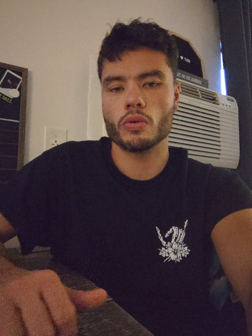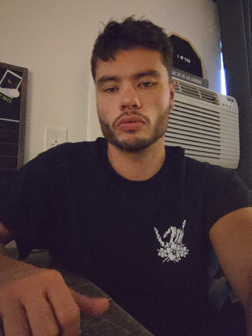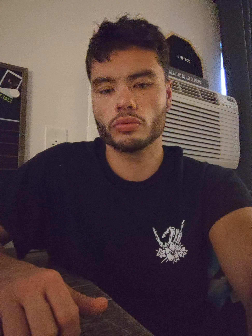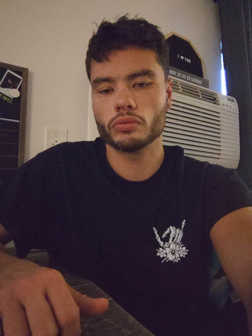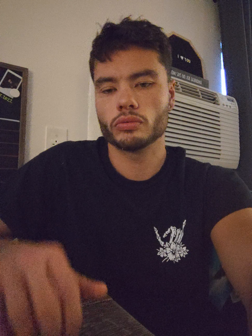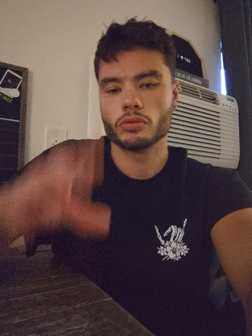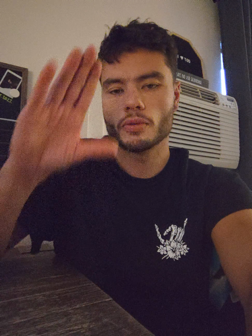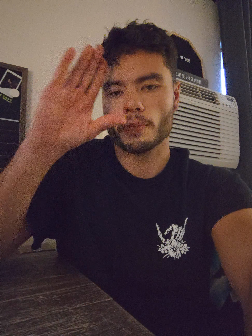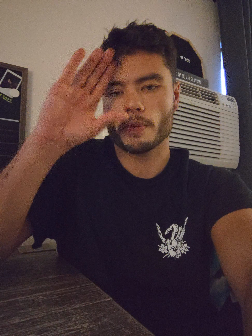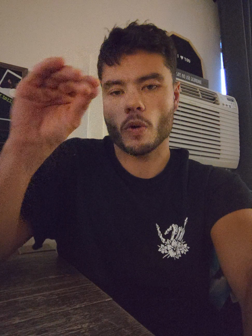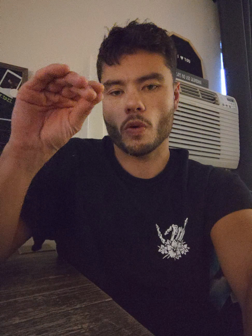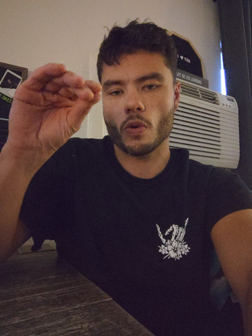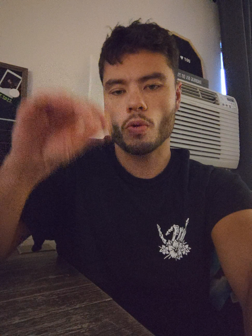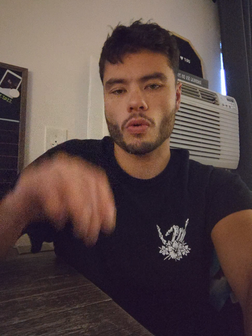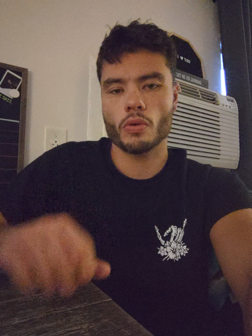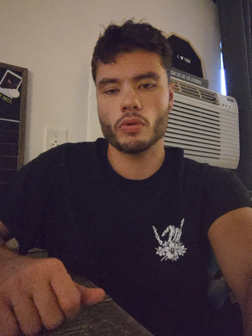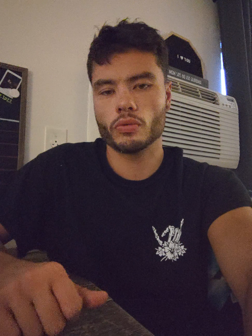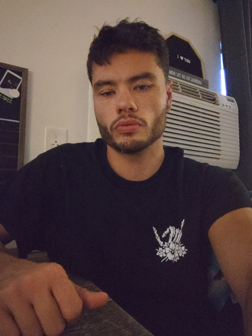boy